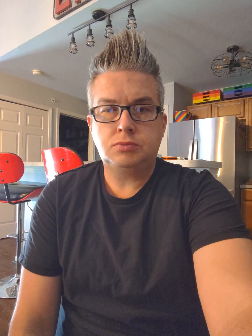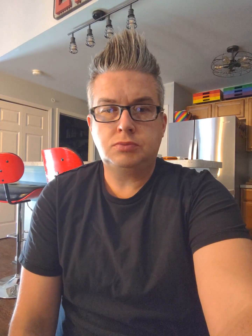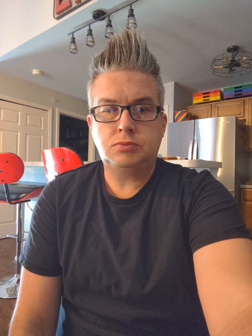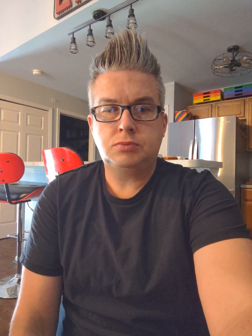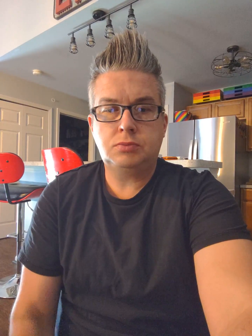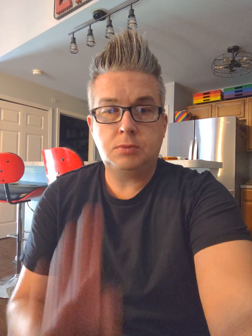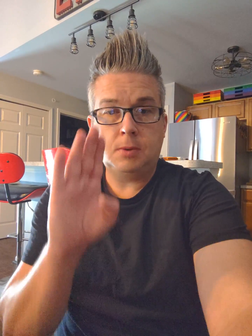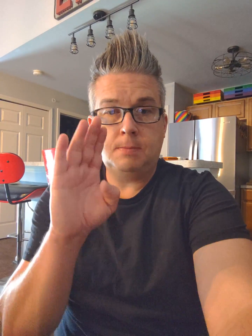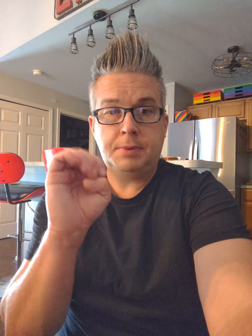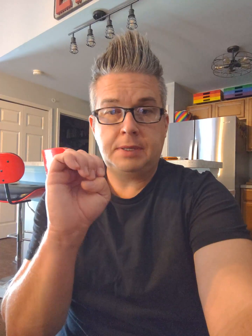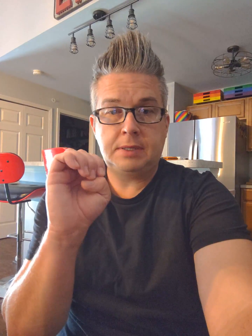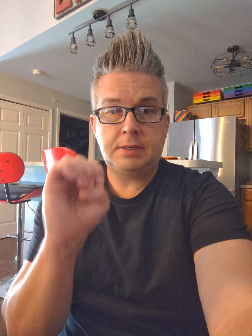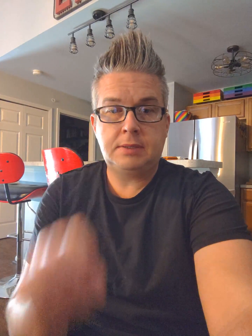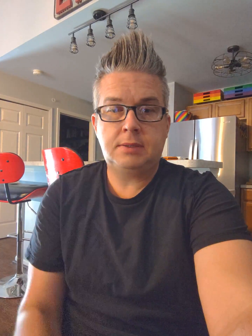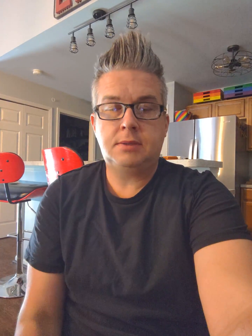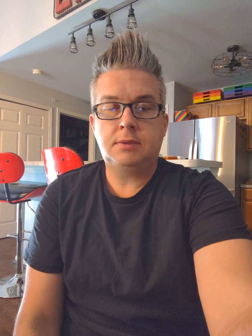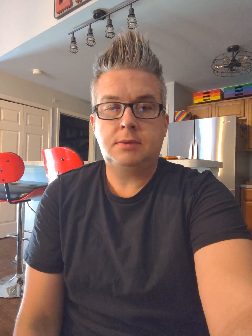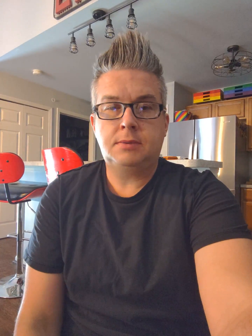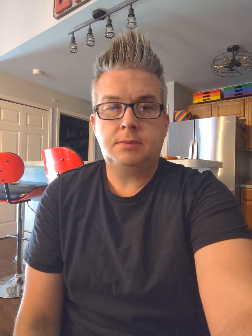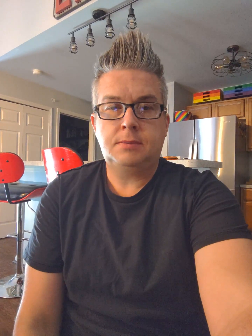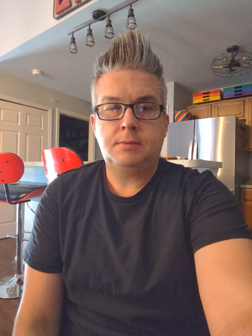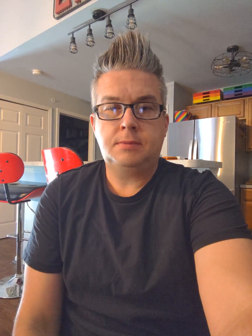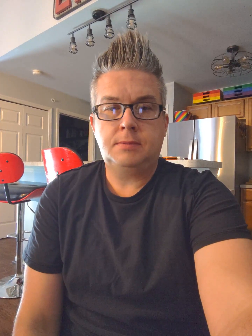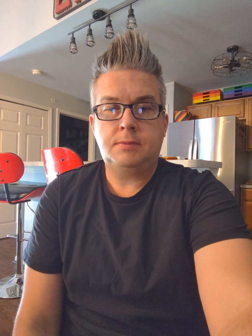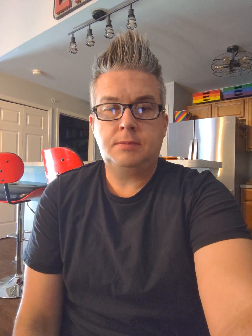be